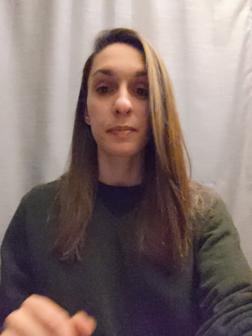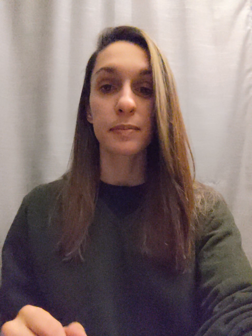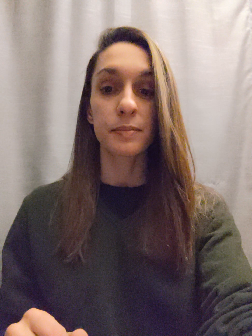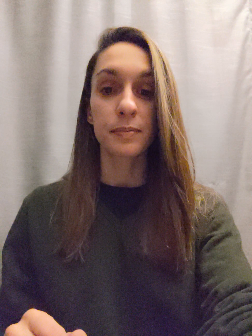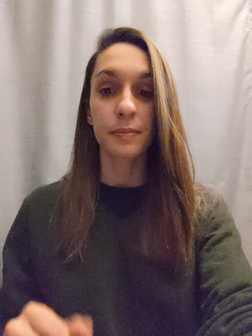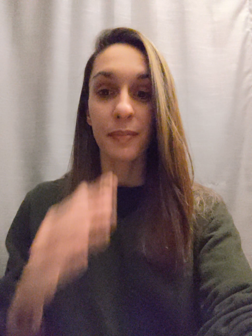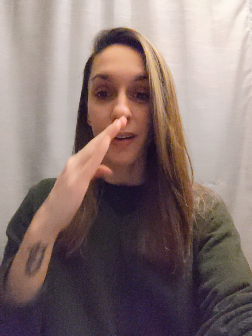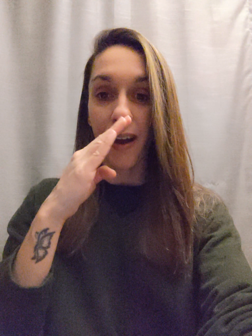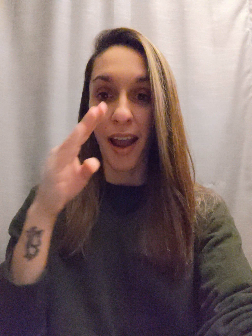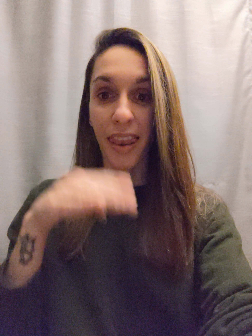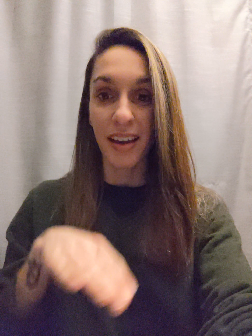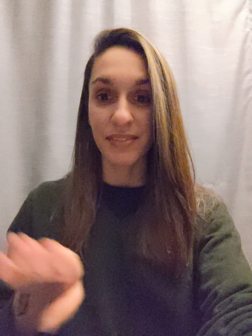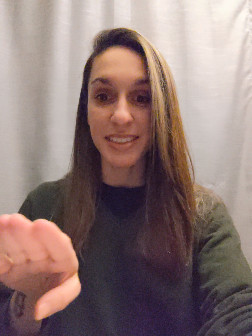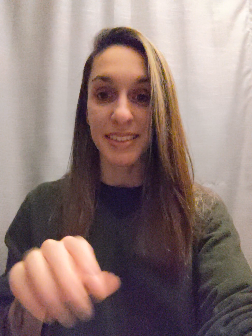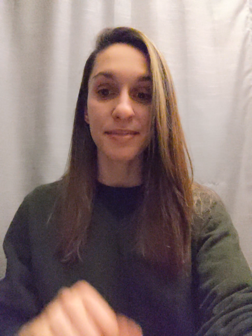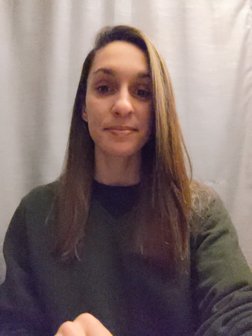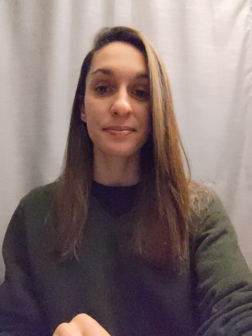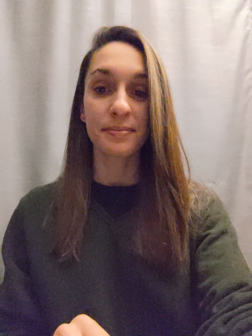elephant